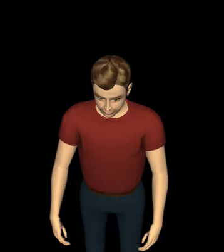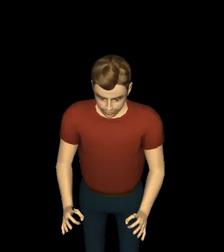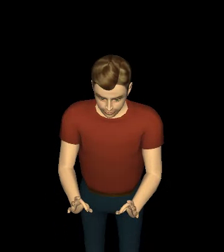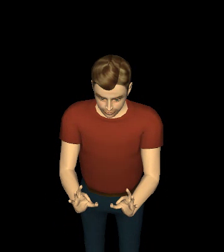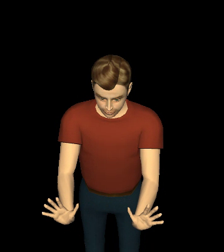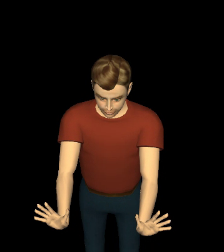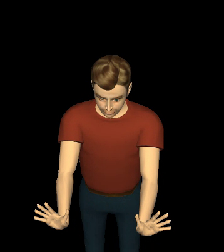وقت